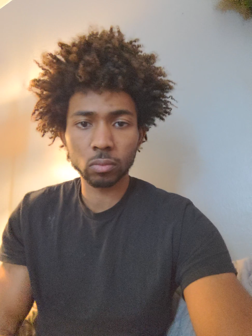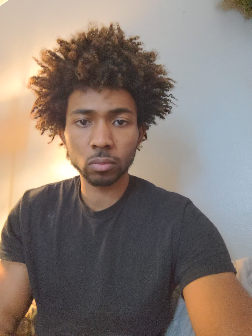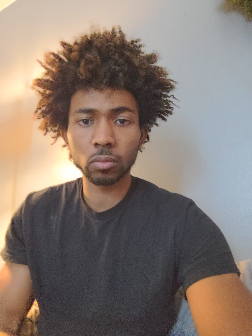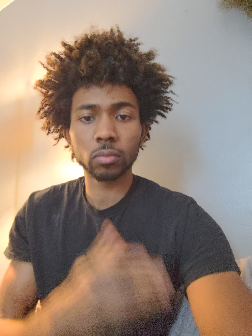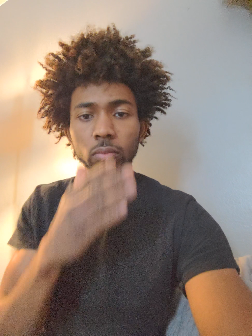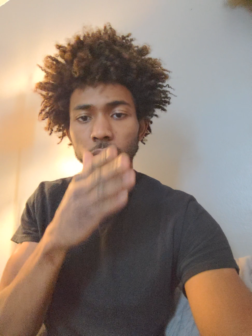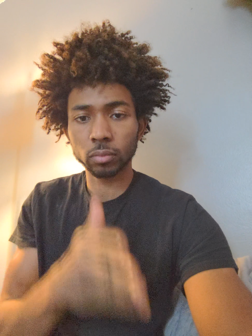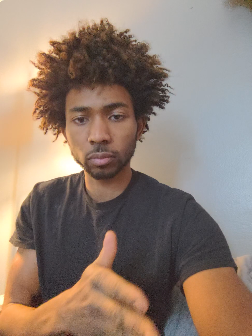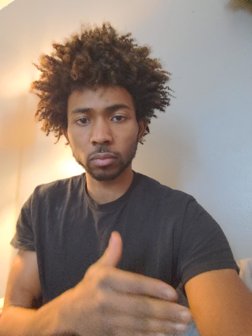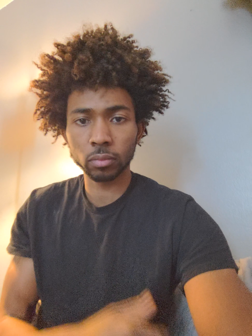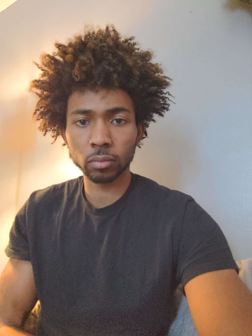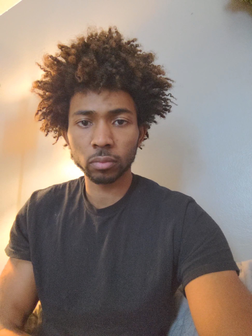person